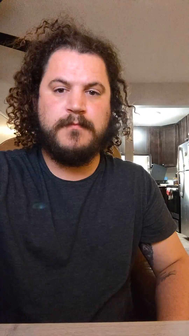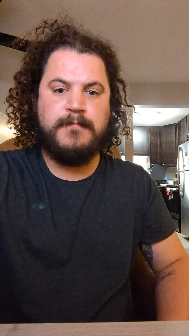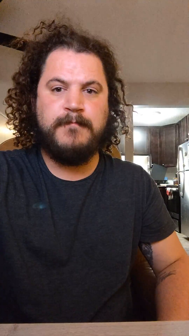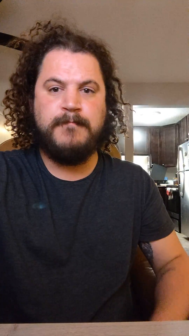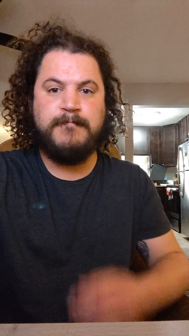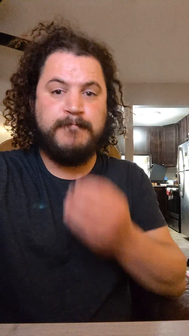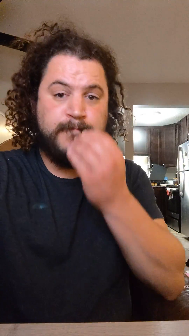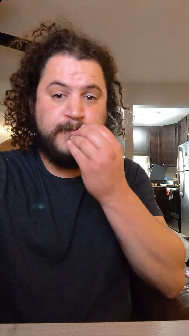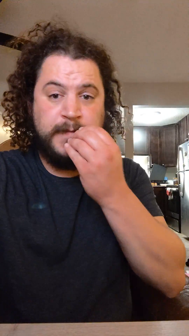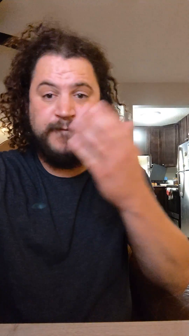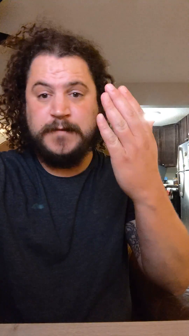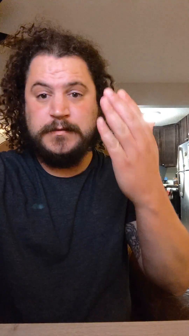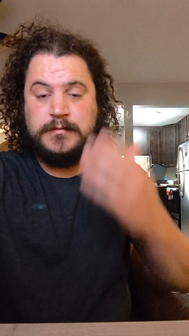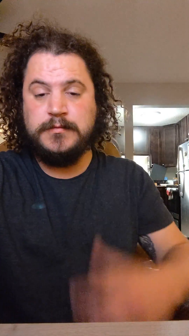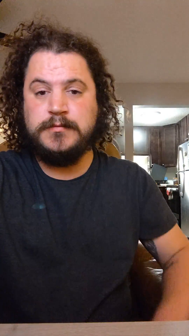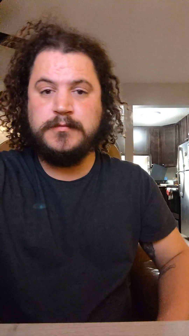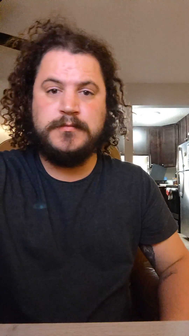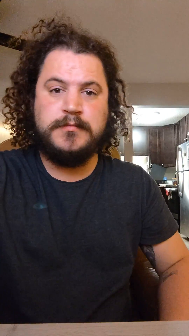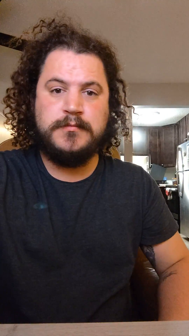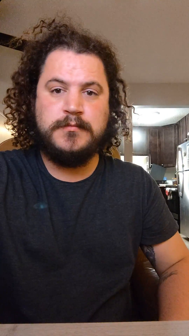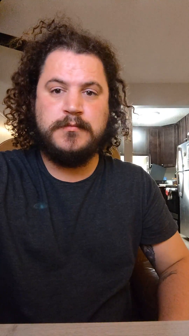breakfast